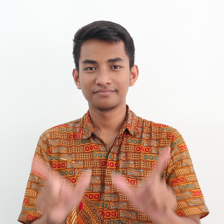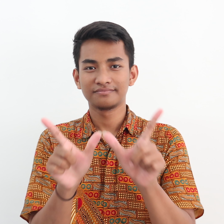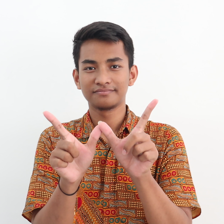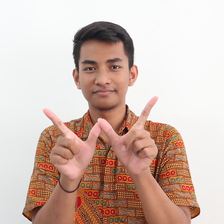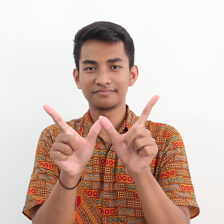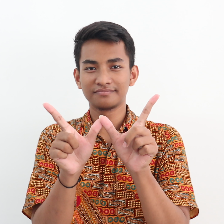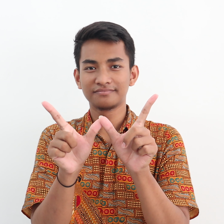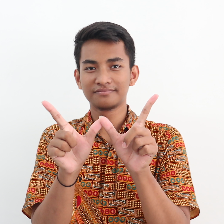W